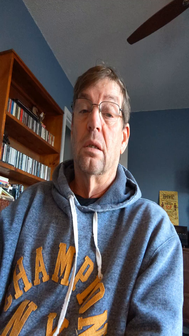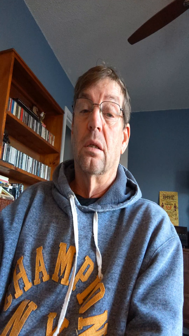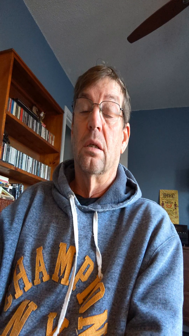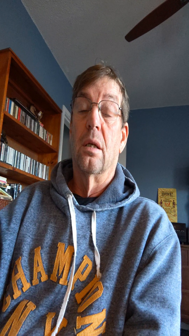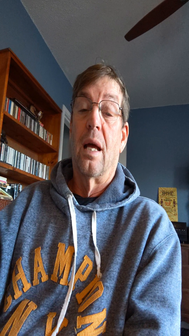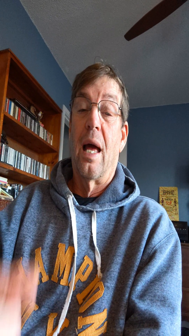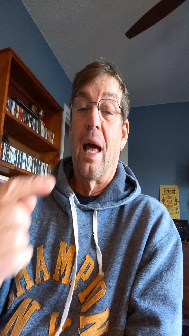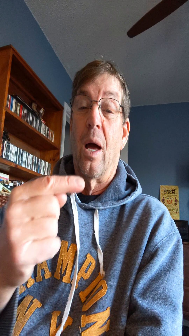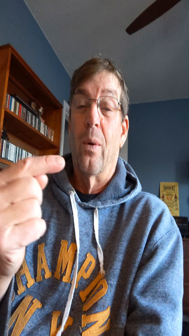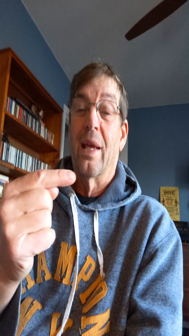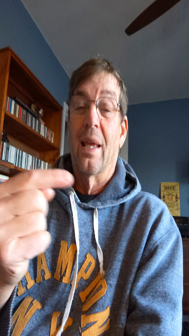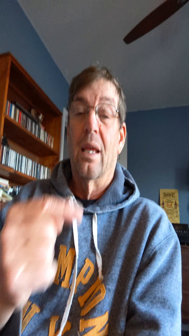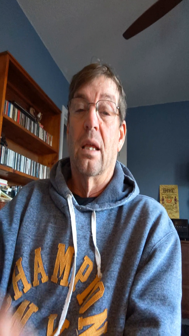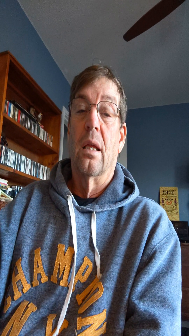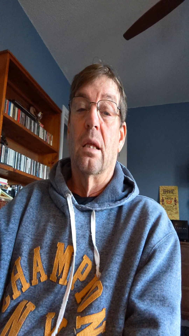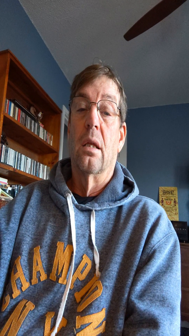owie